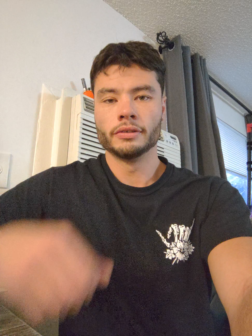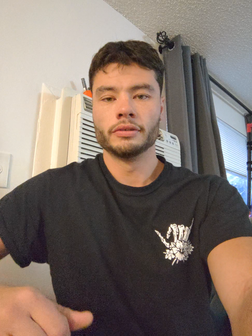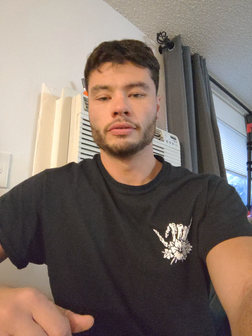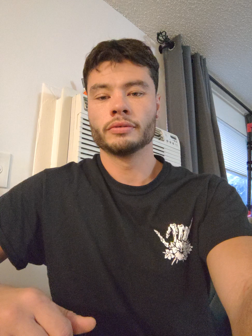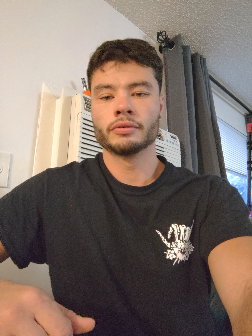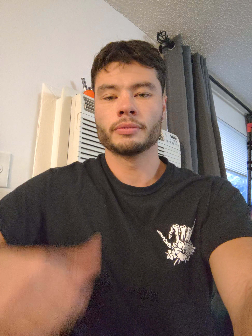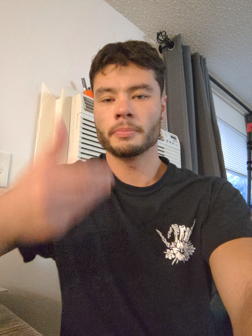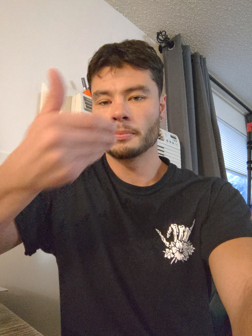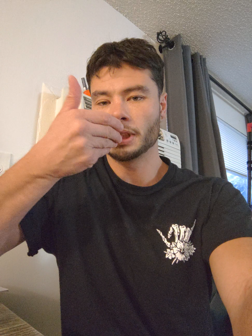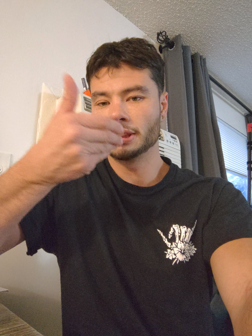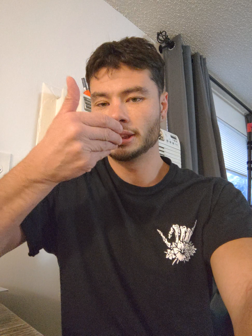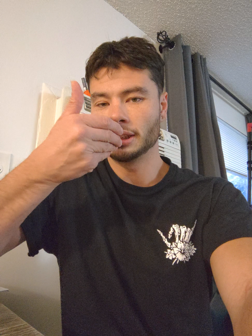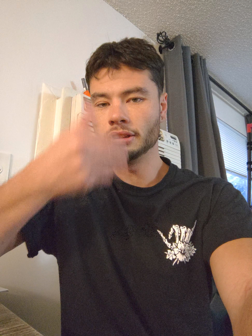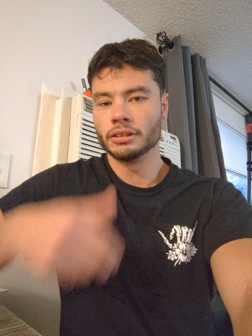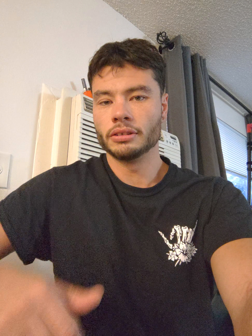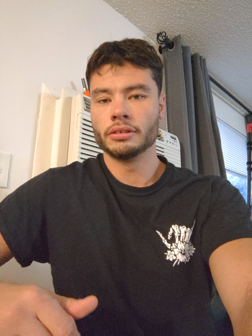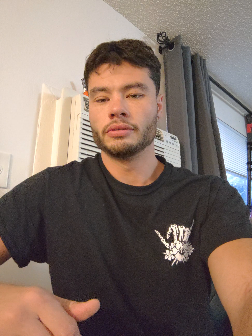pizza